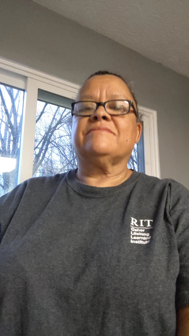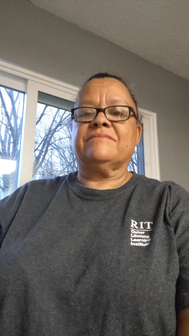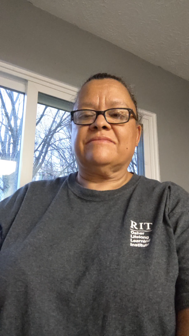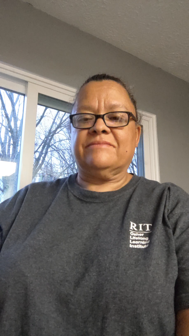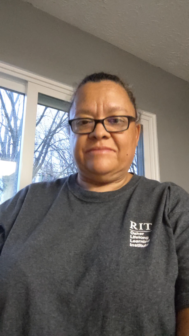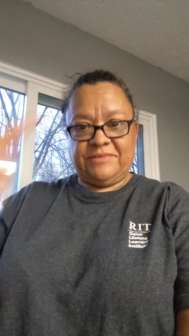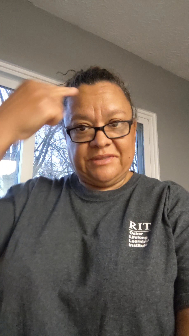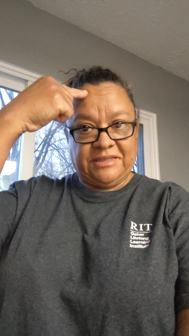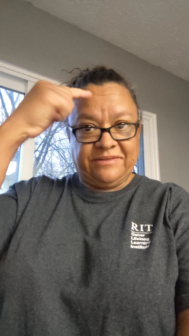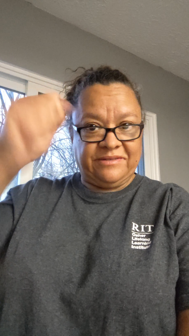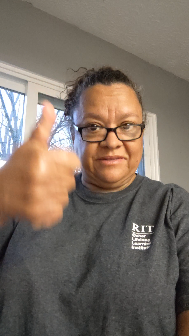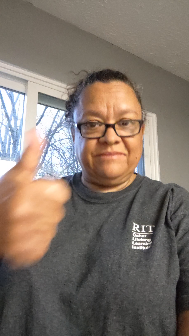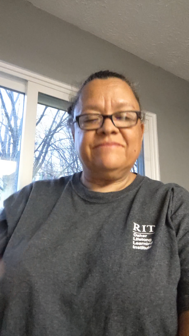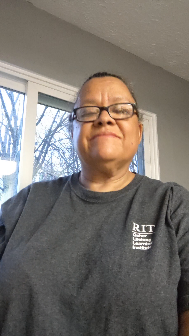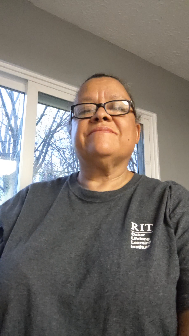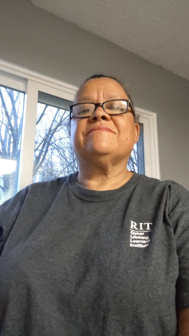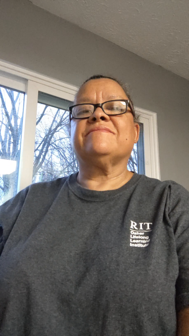dime